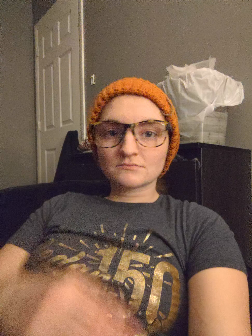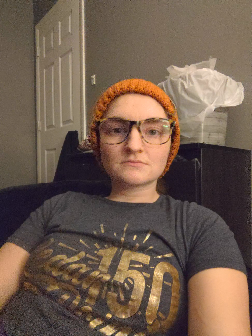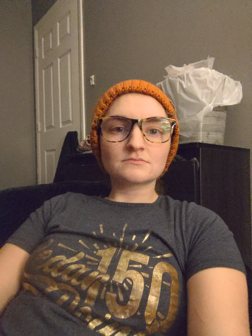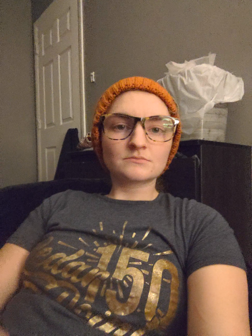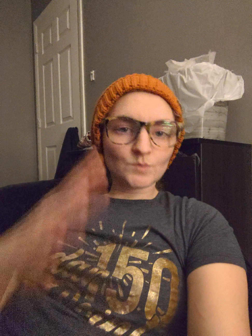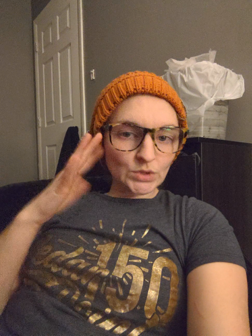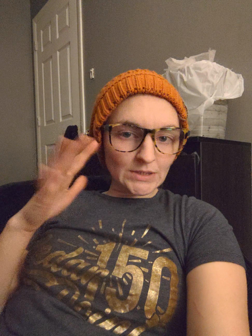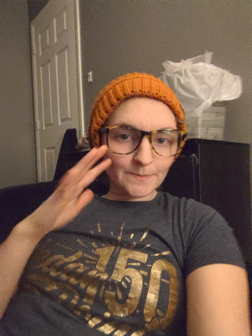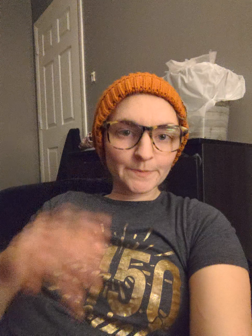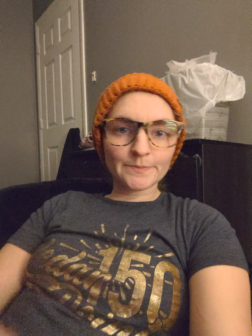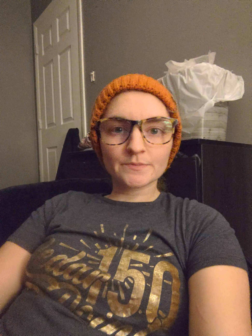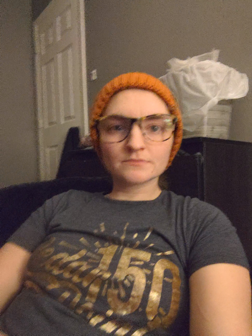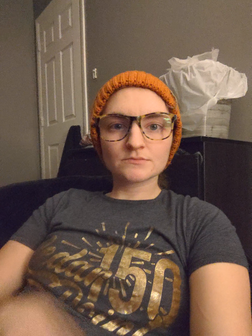noisy